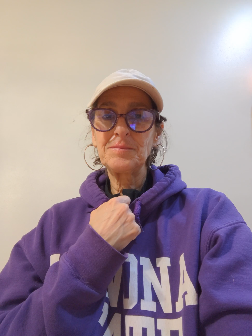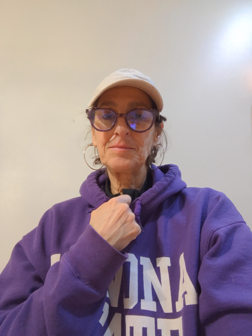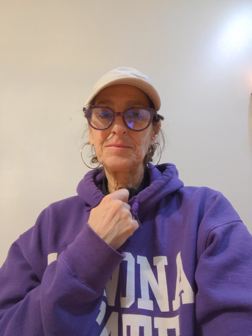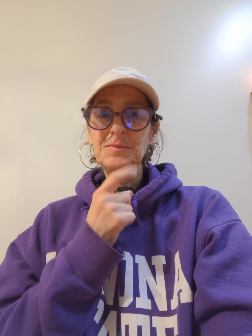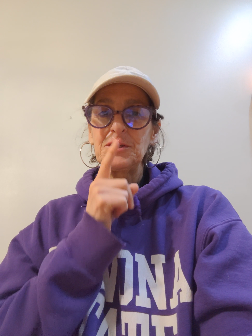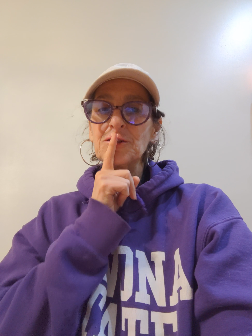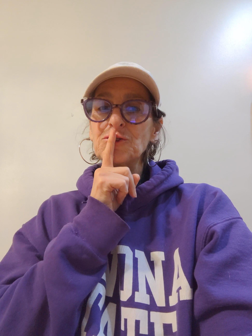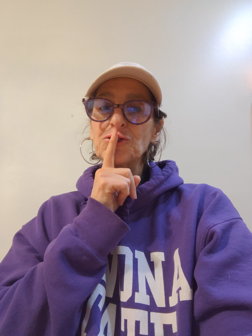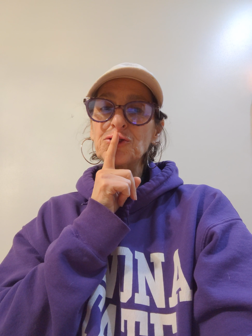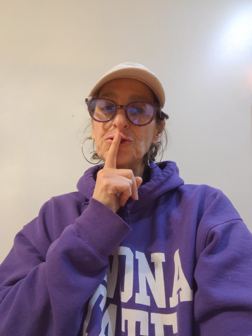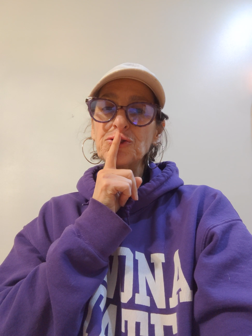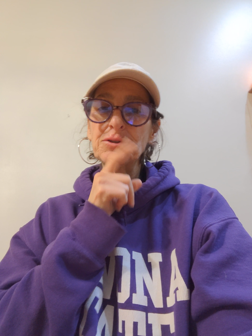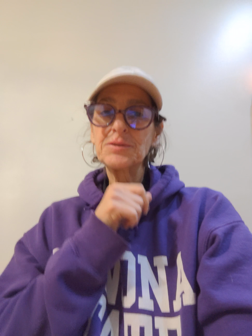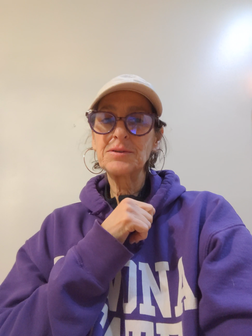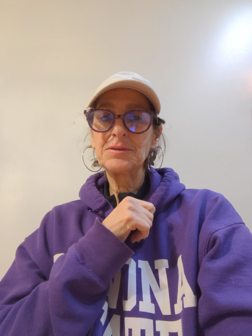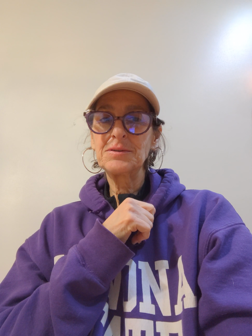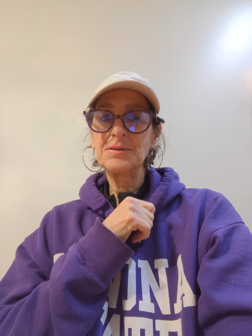shhh